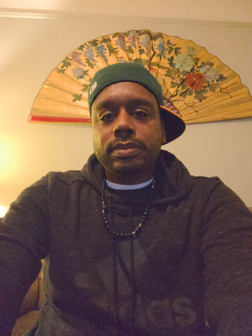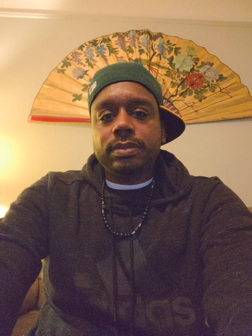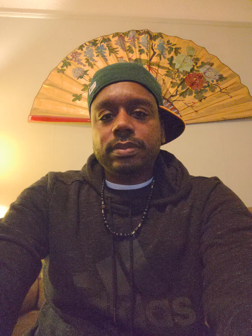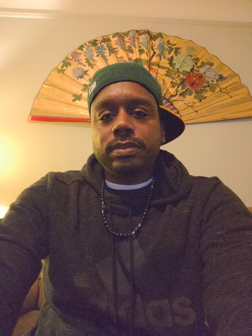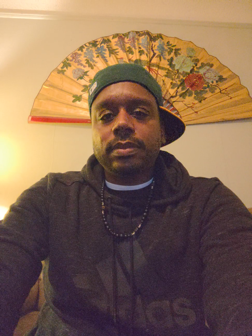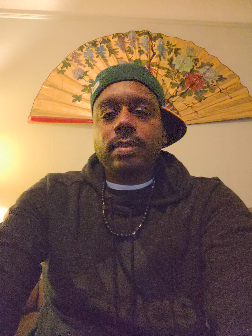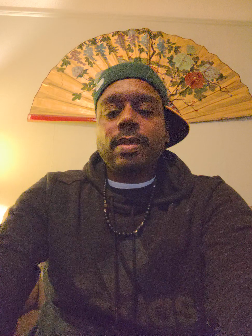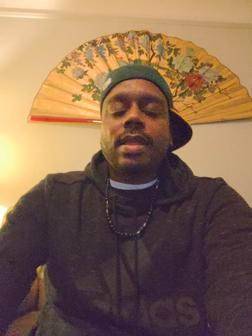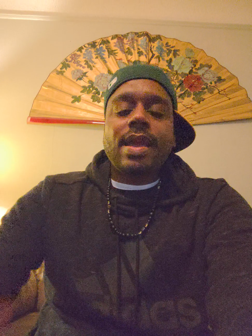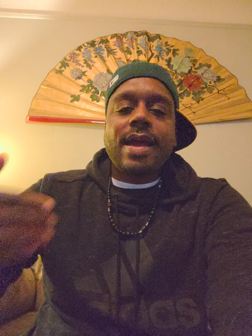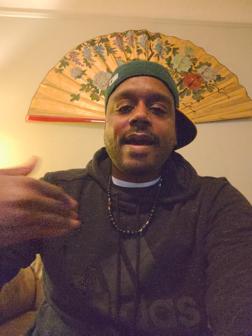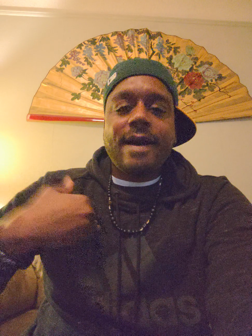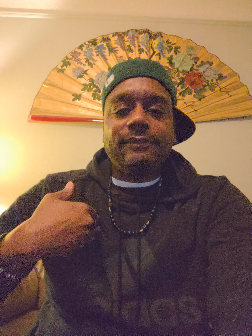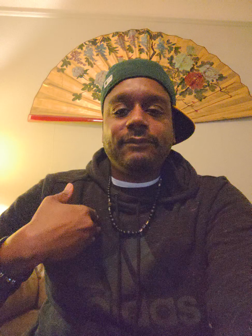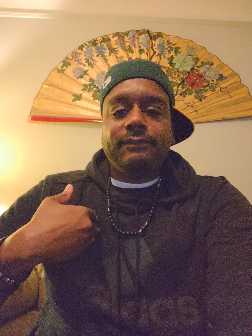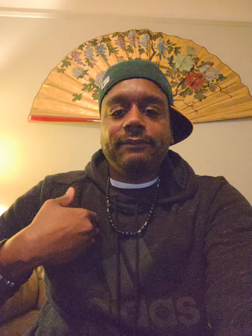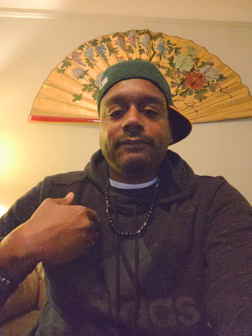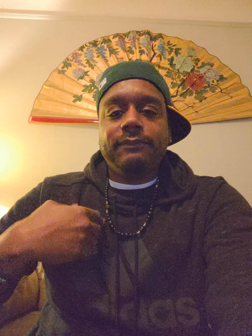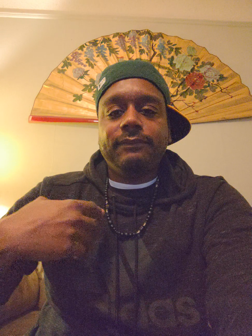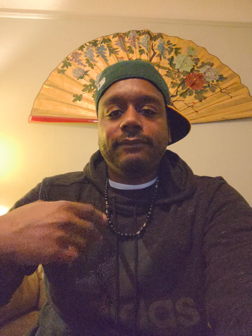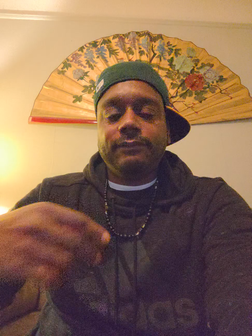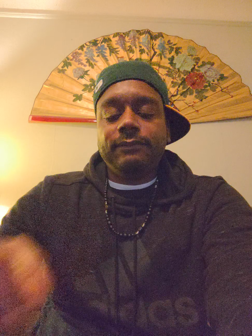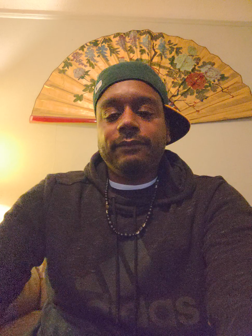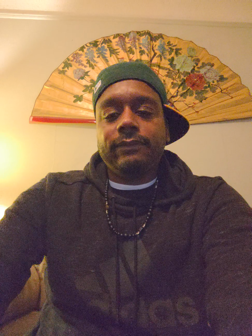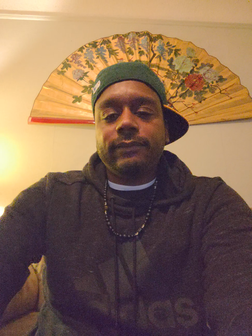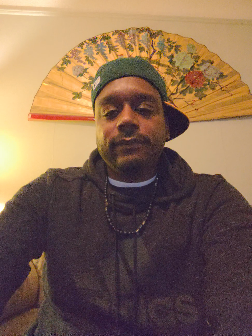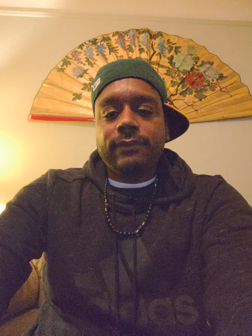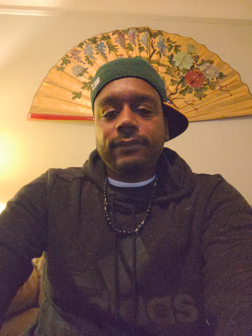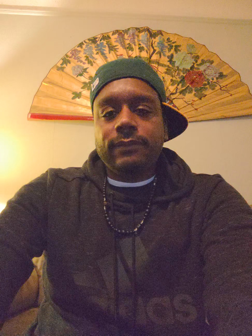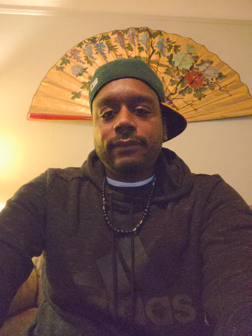have